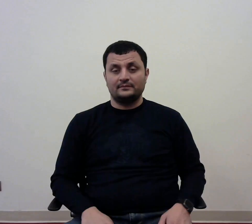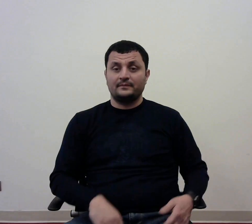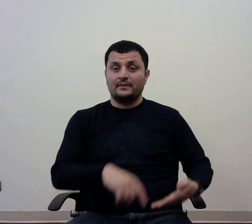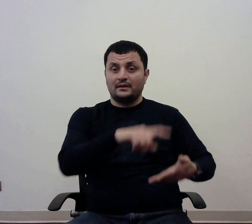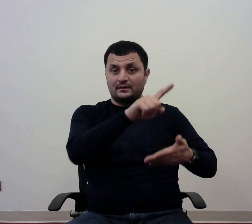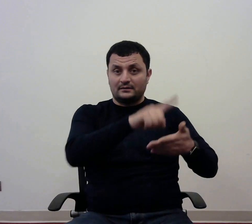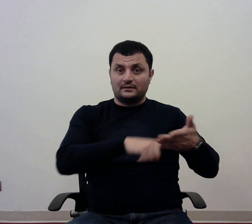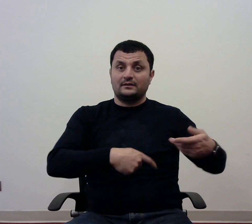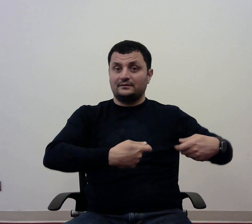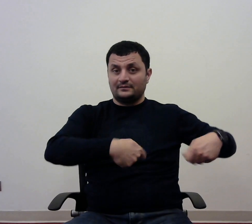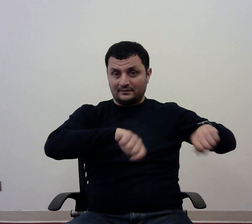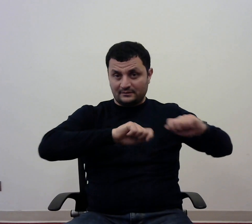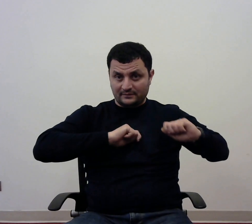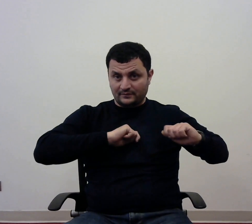etibarnamə